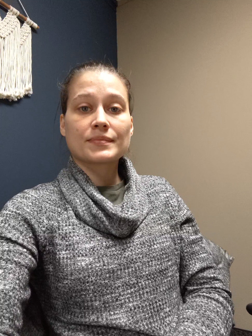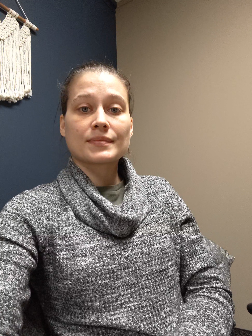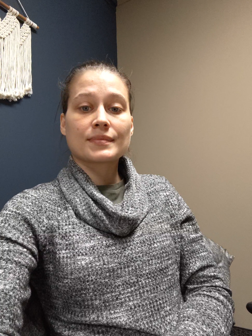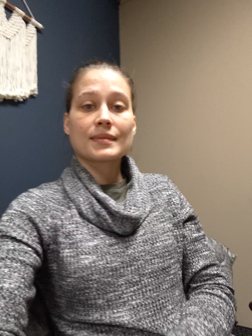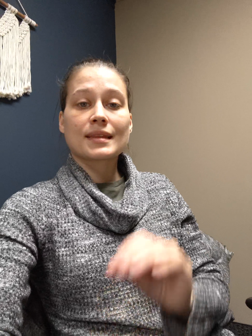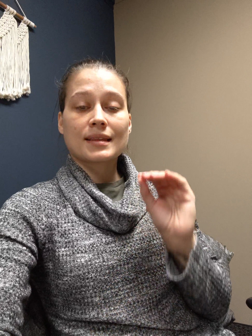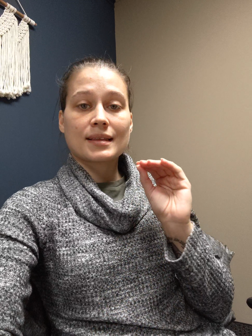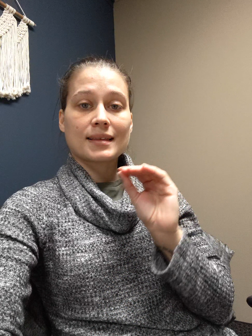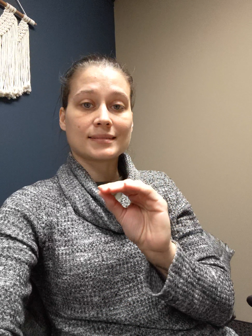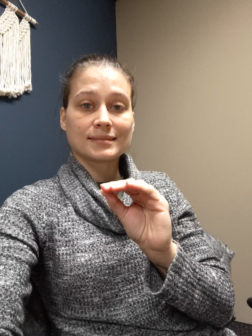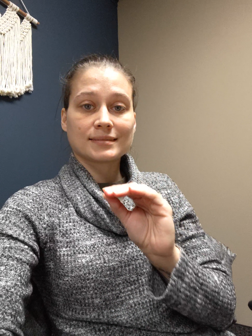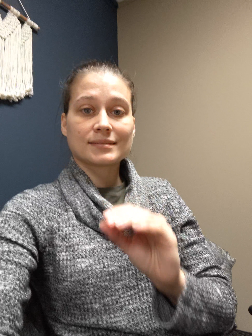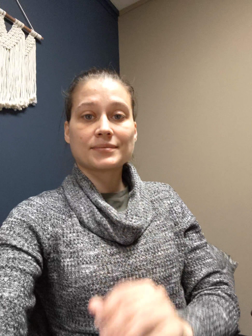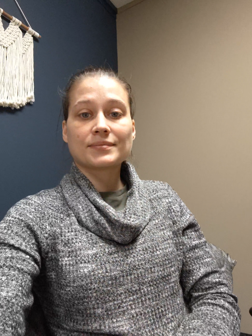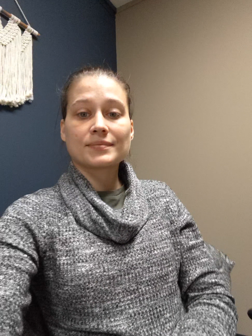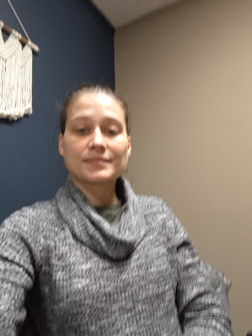kiss